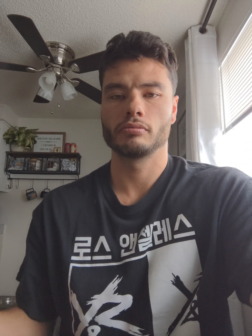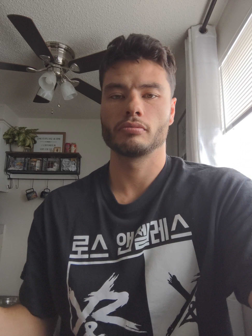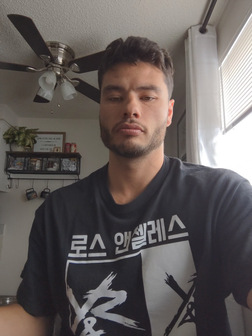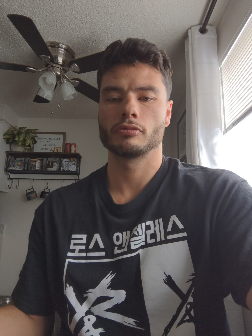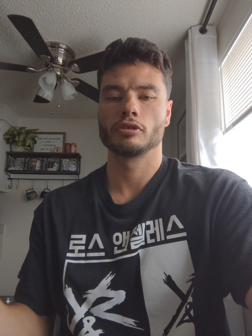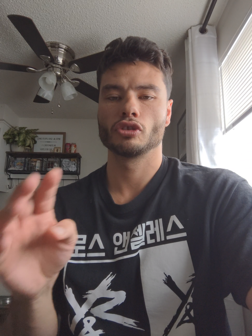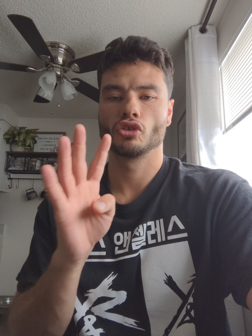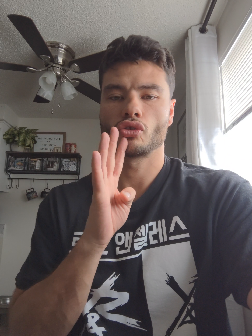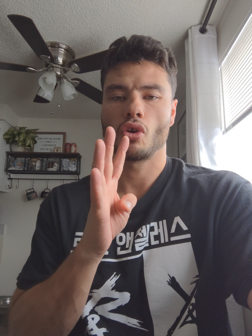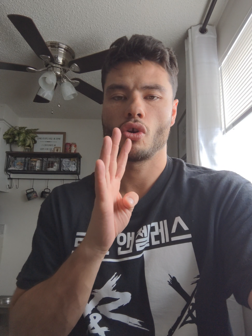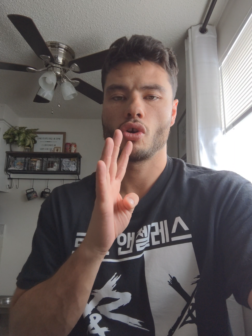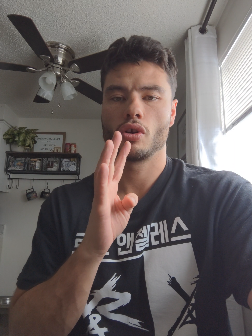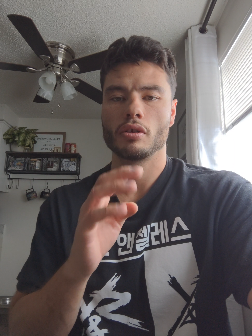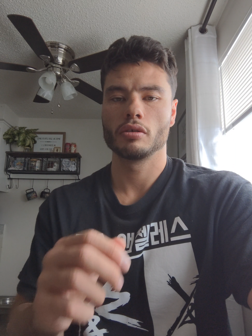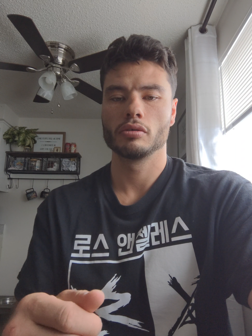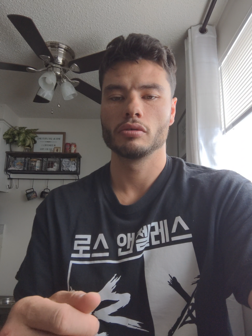talk